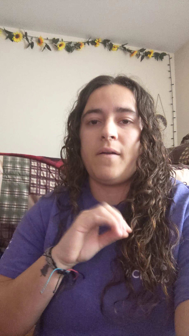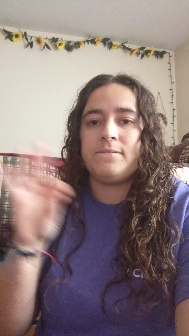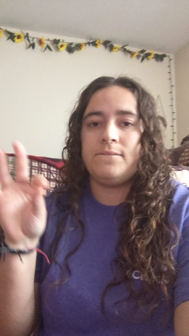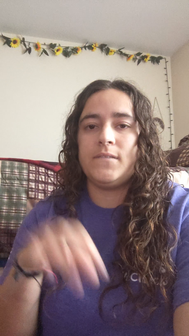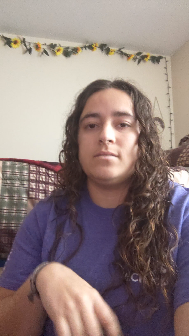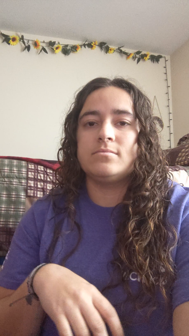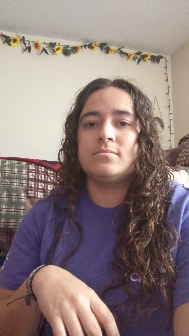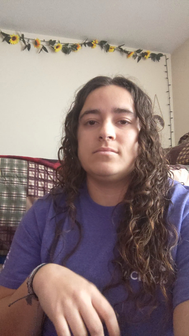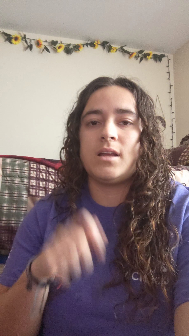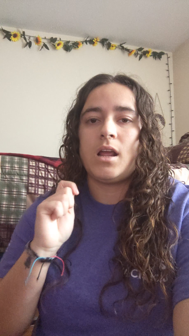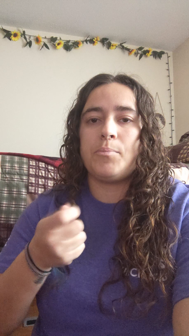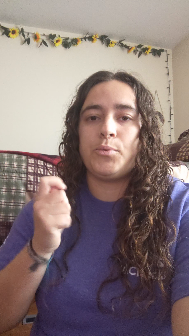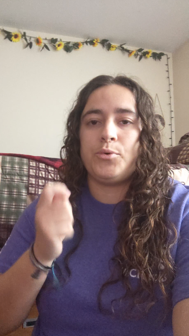hammer